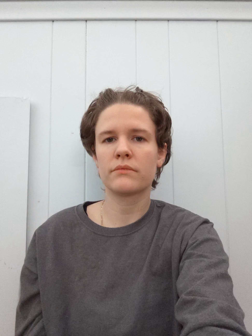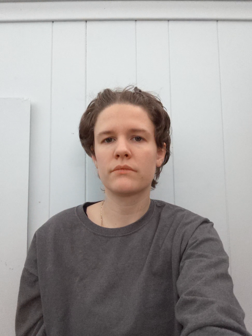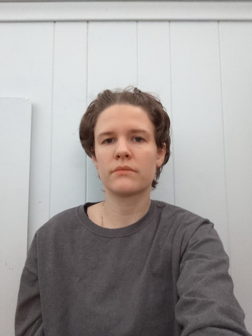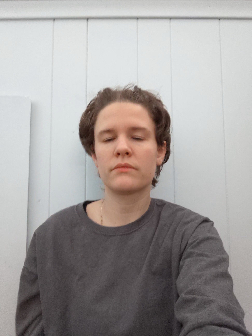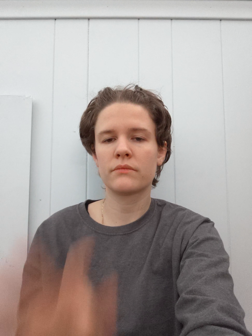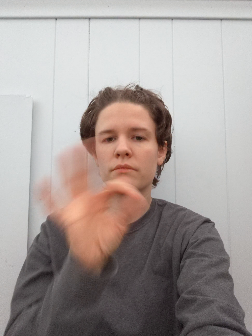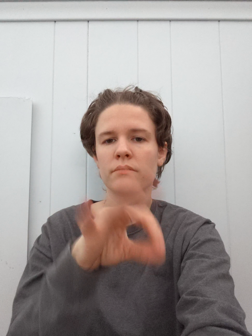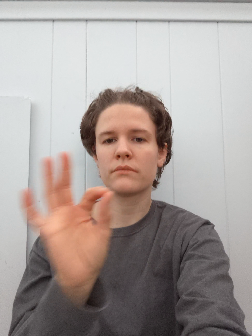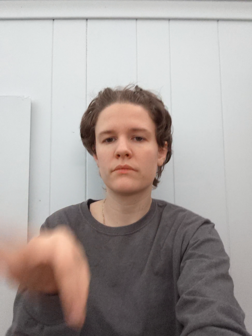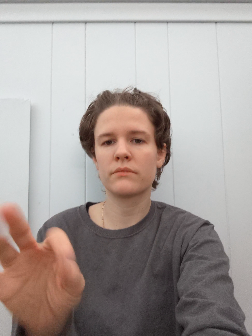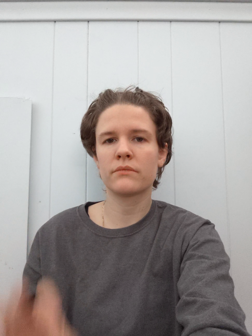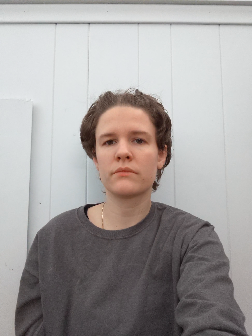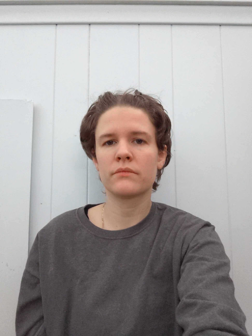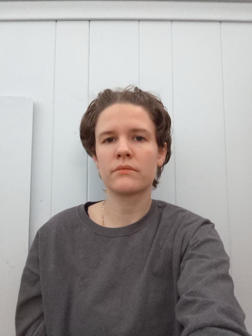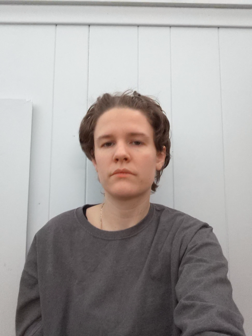french fries